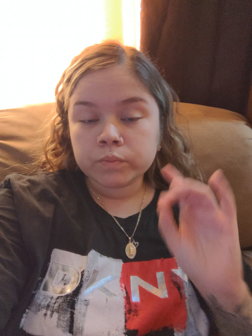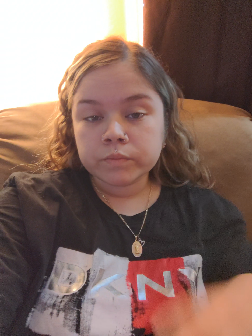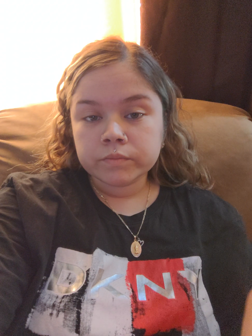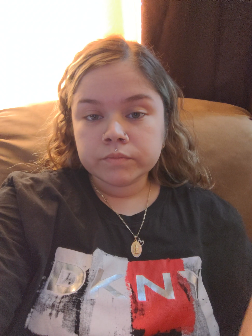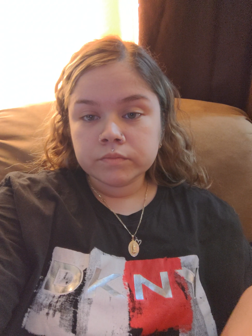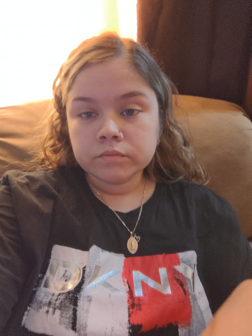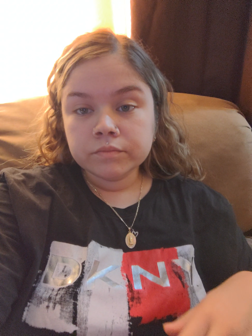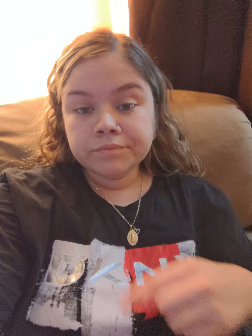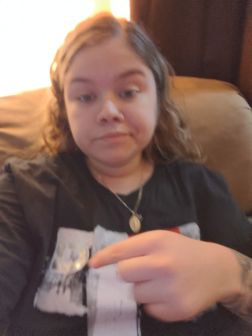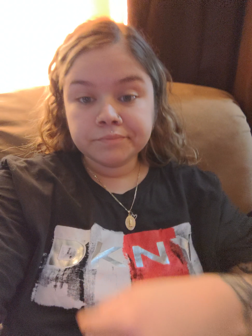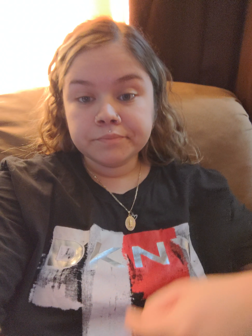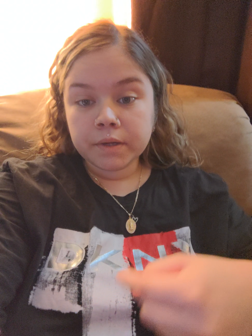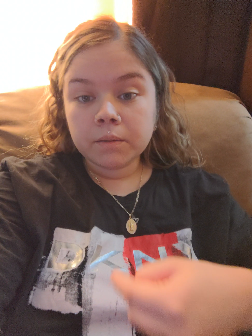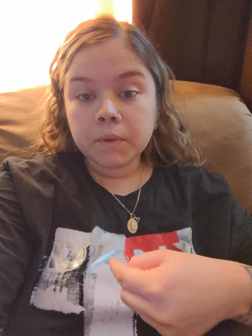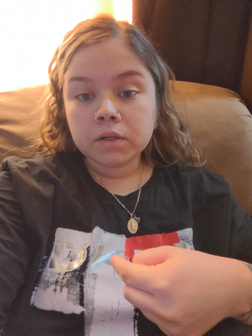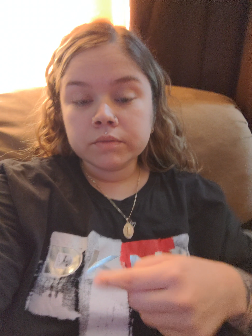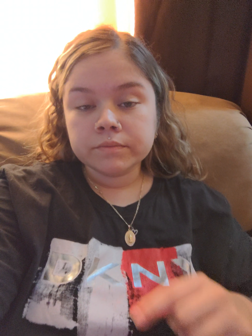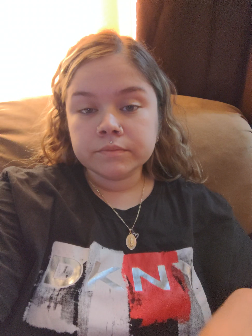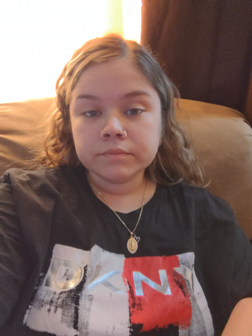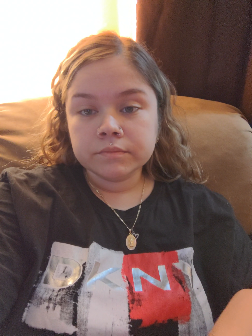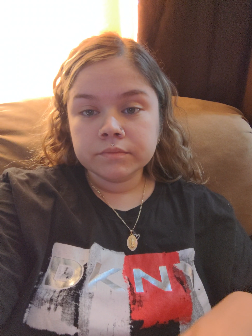belly button